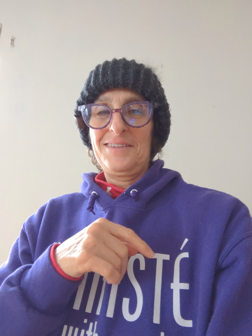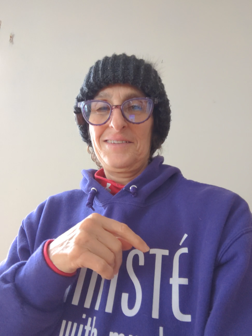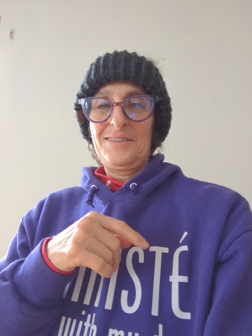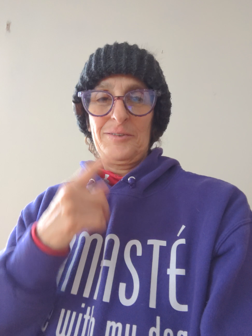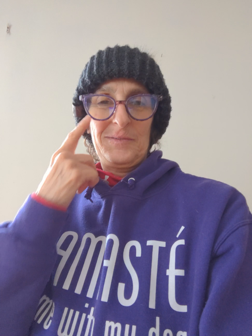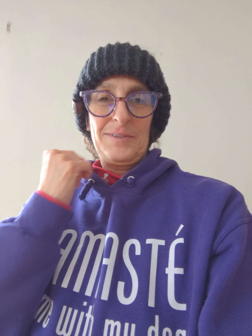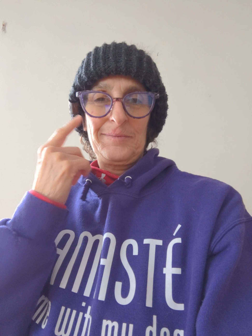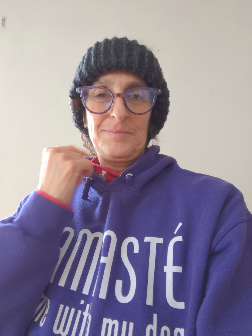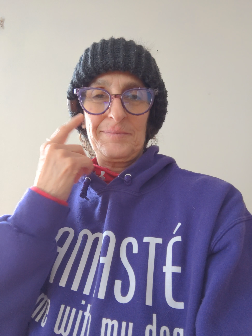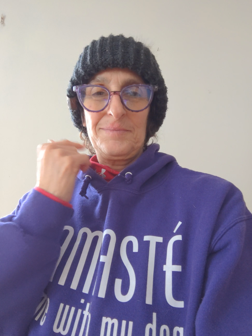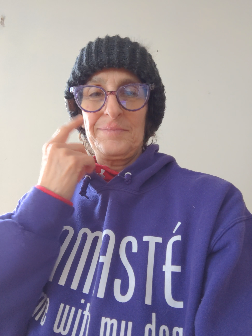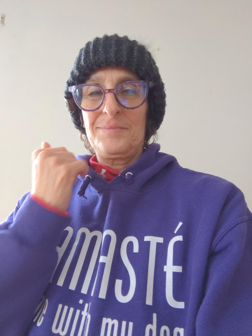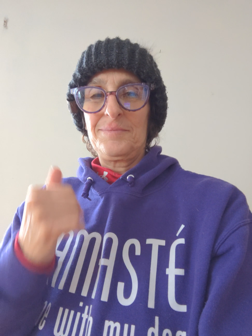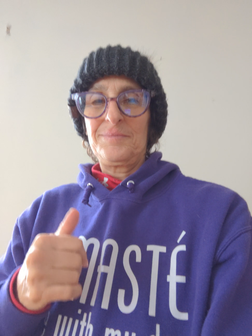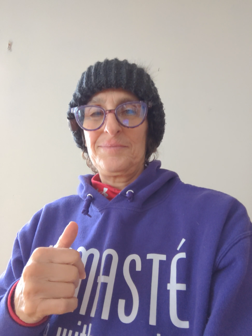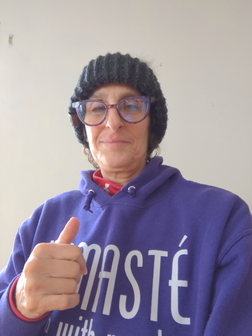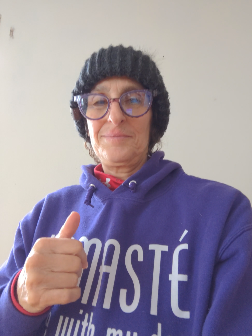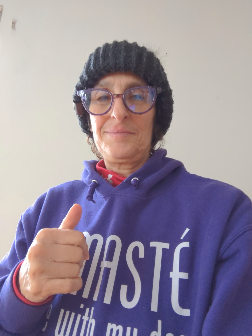cry